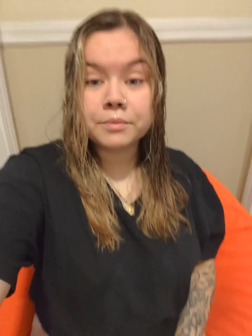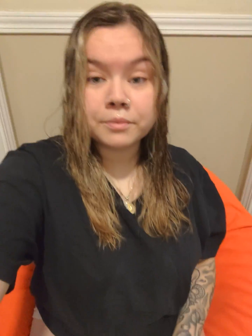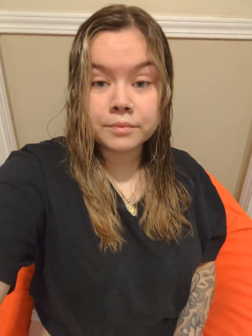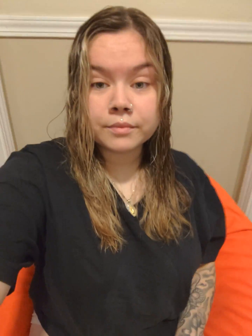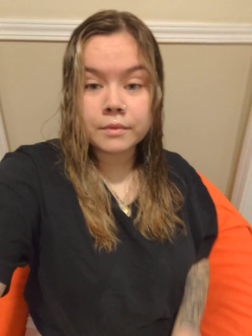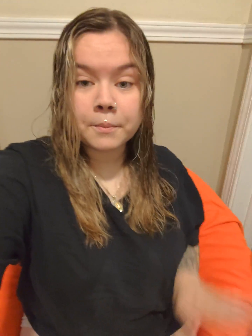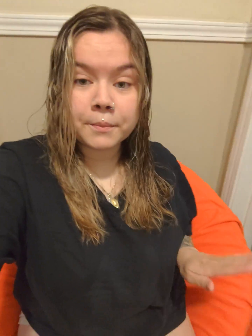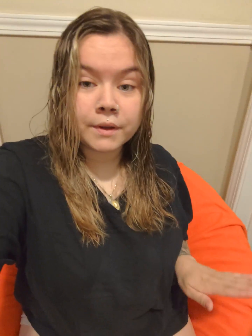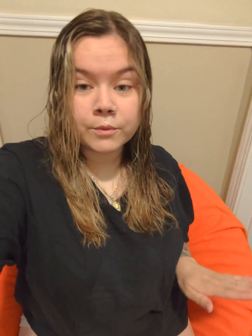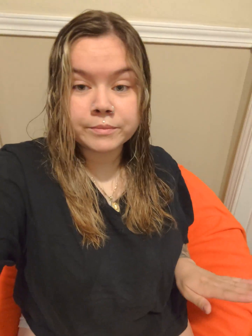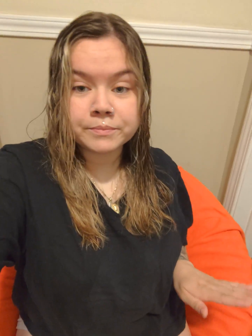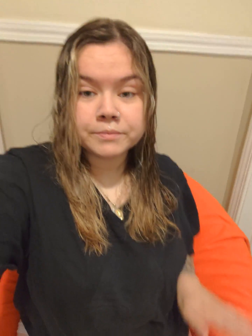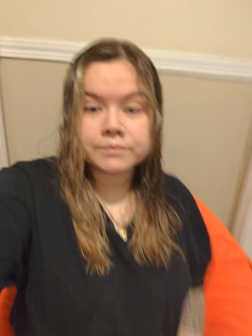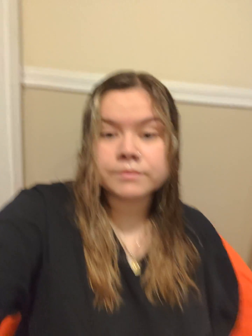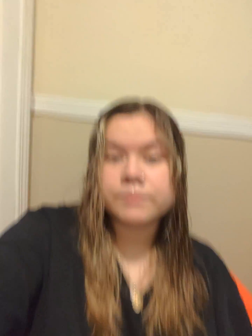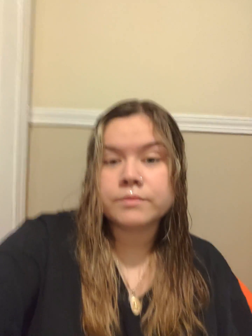penguin